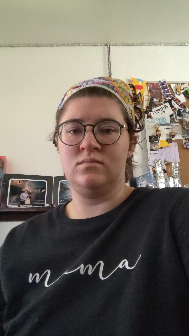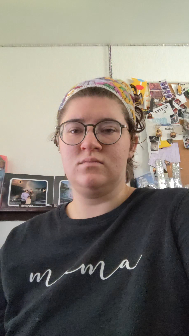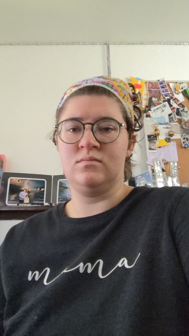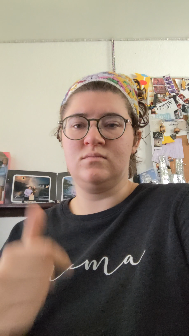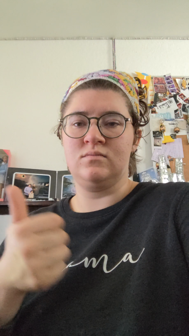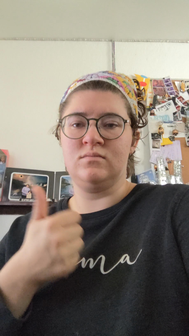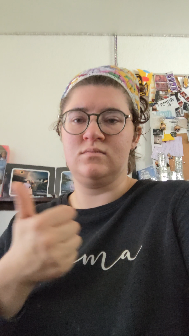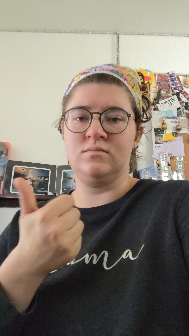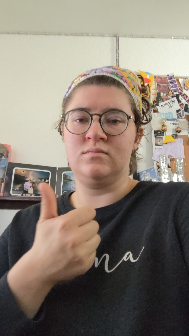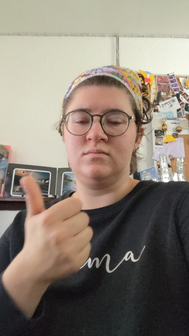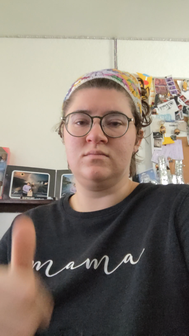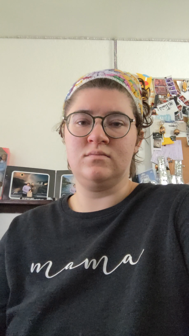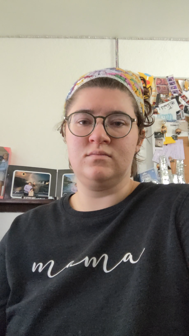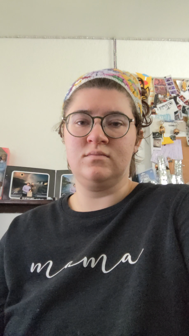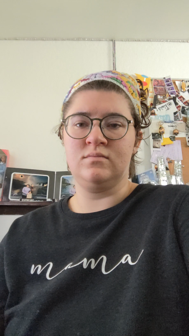chase